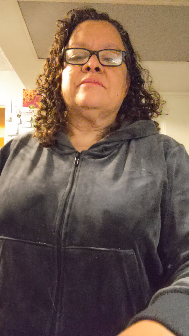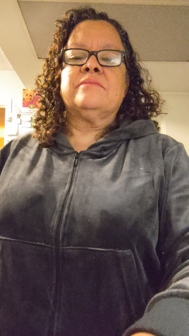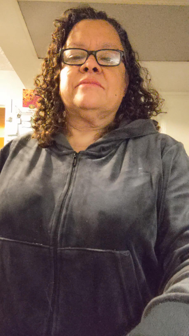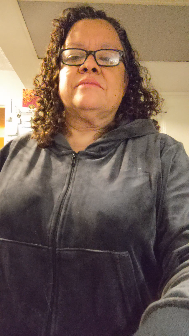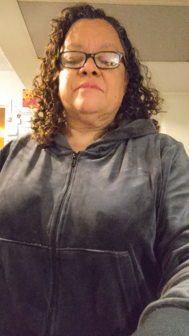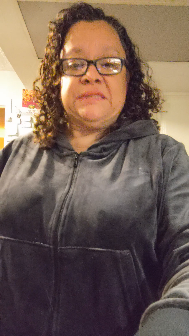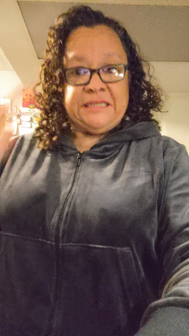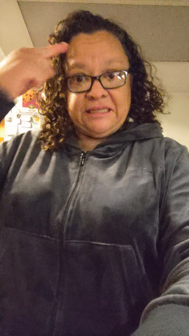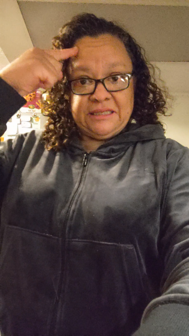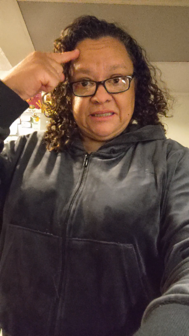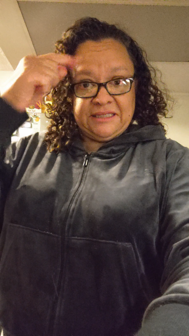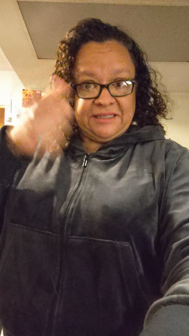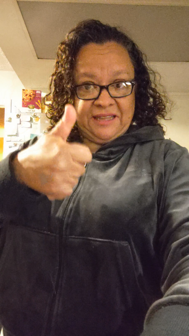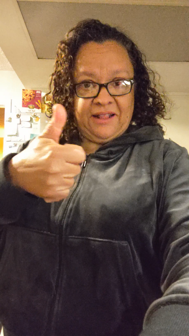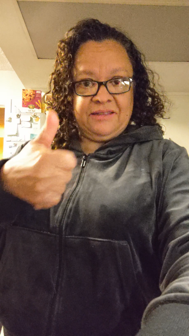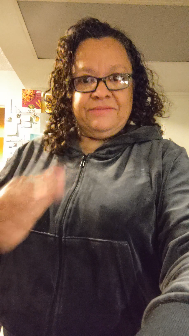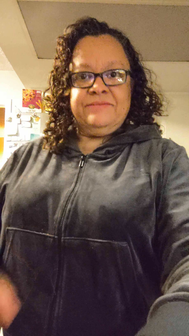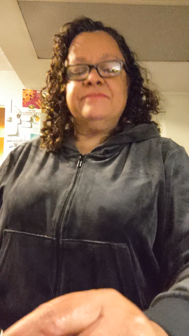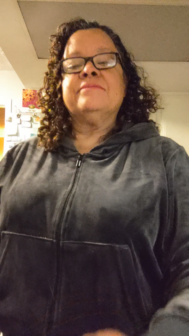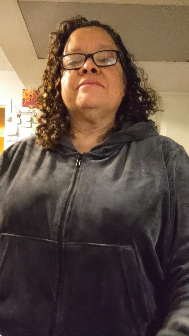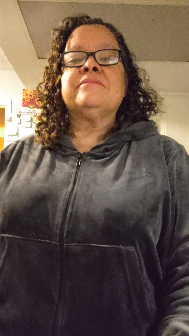dime